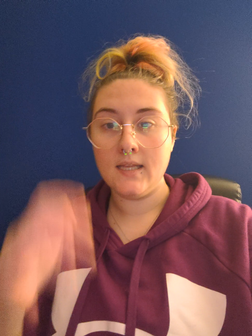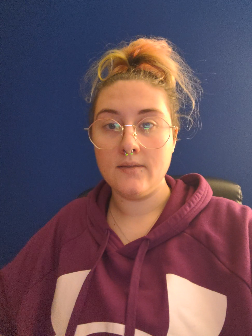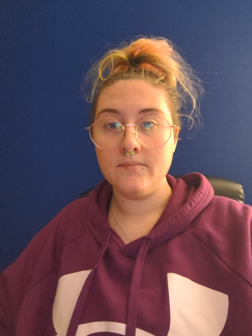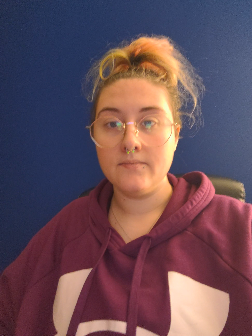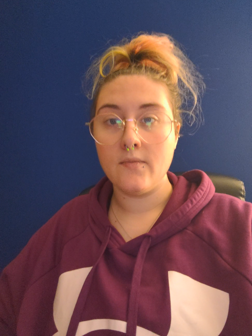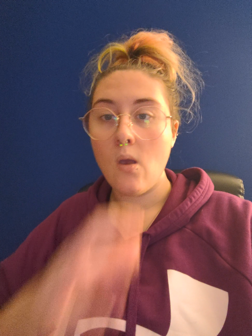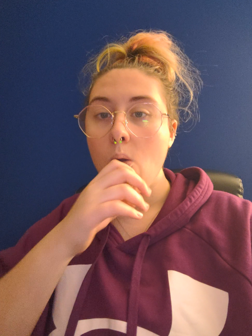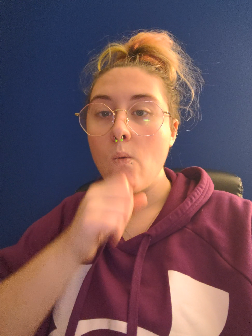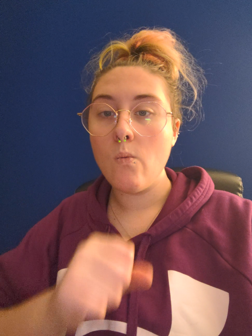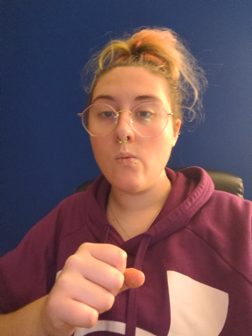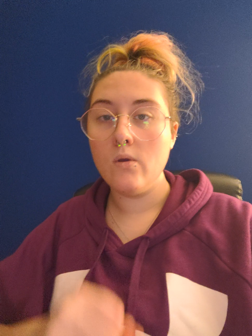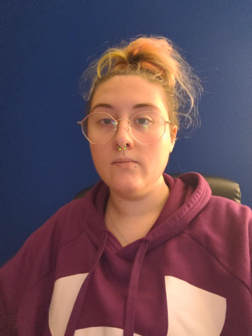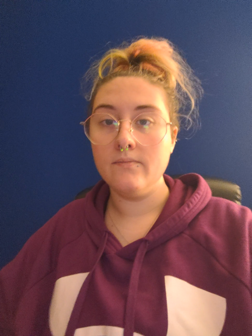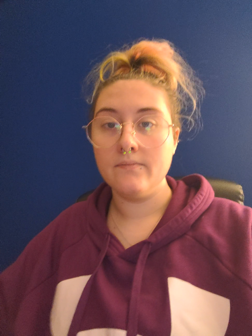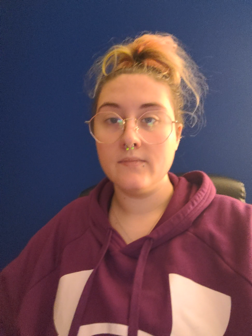old